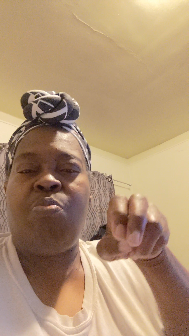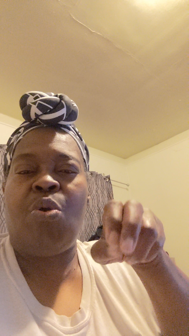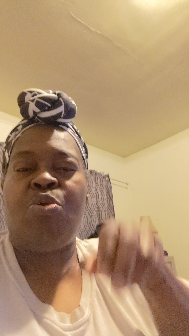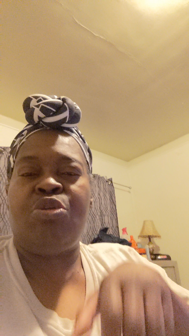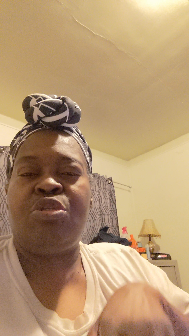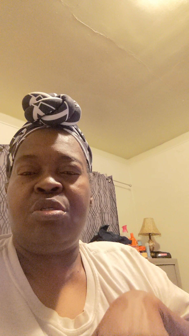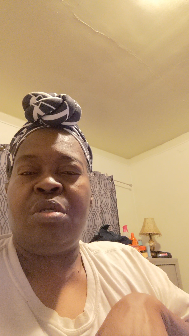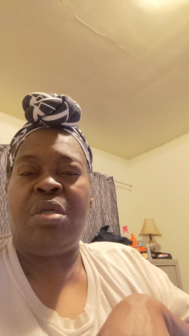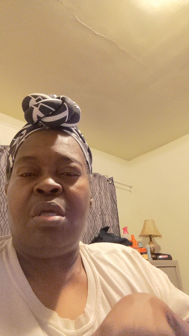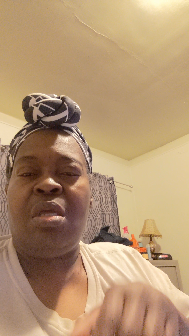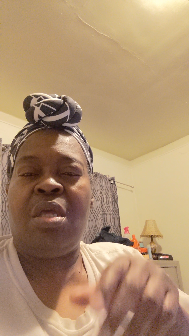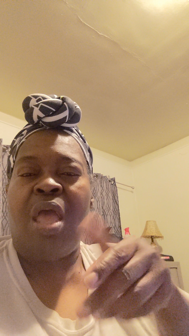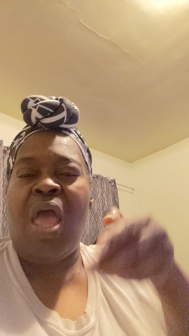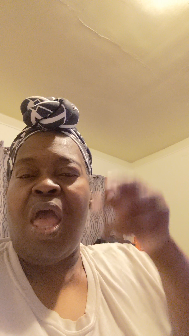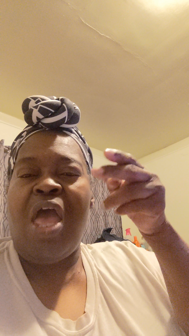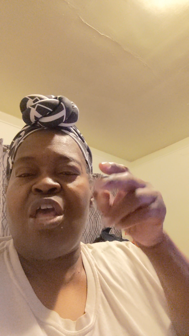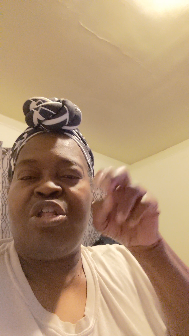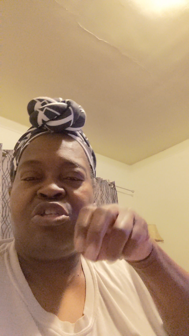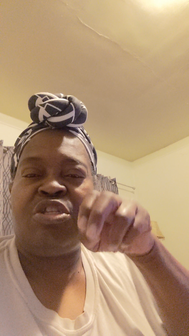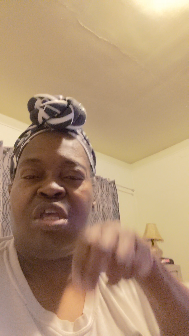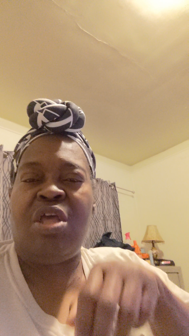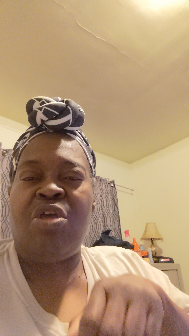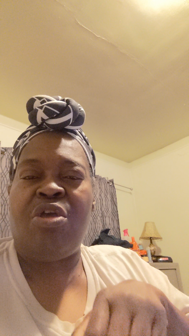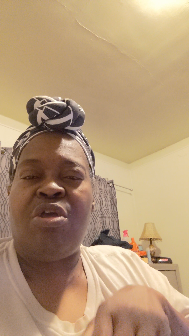high chair